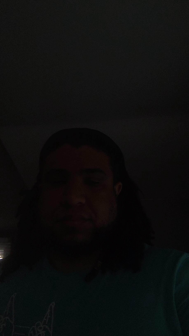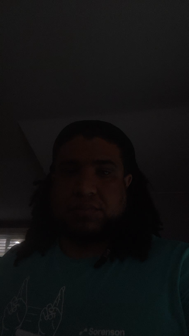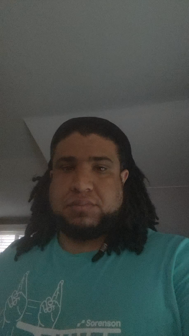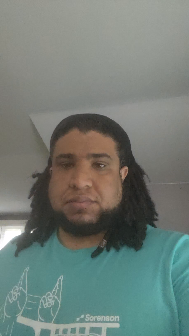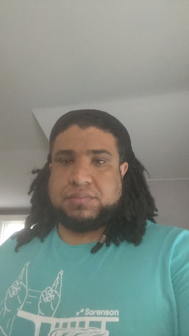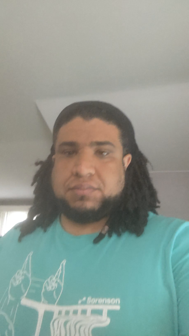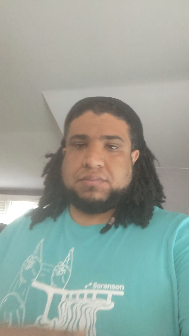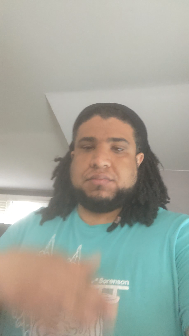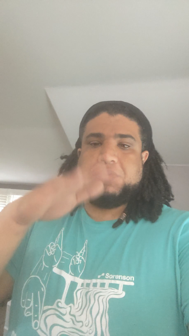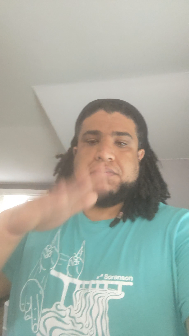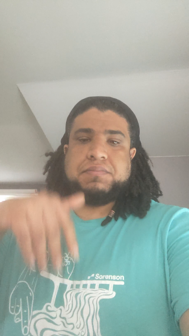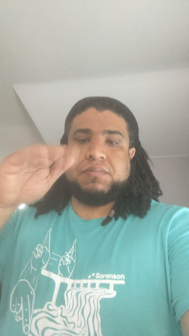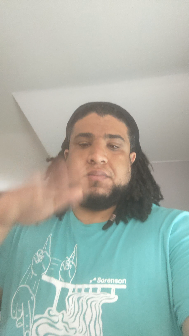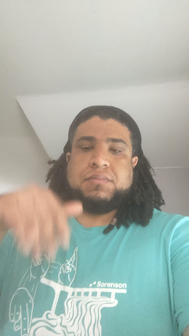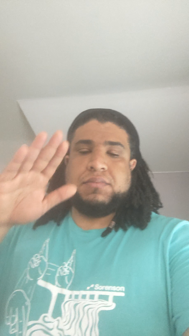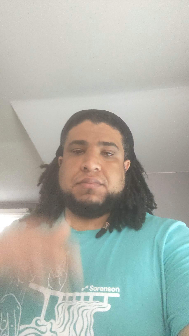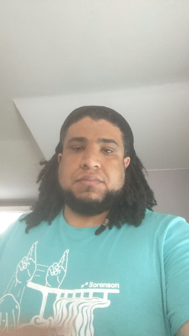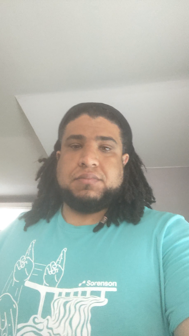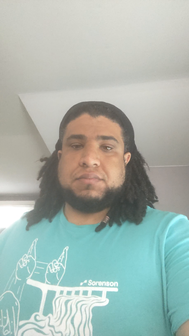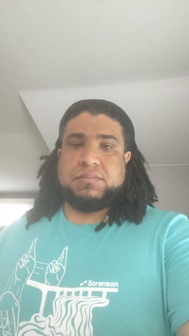paint